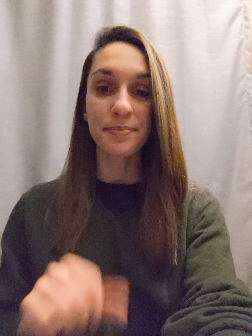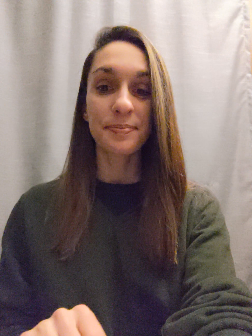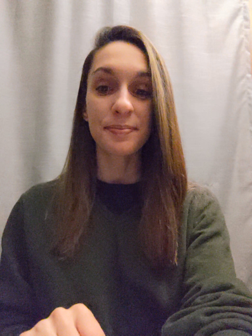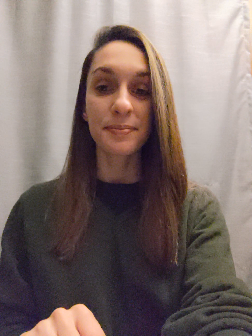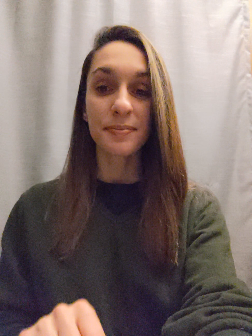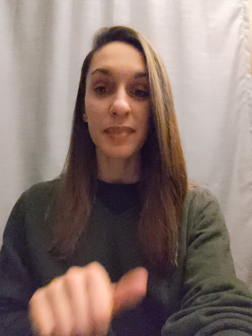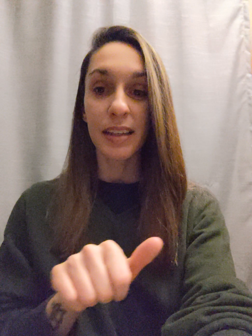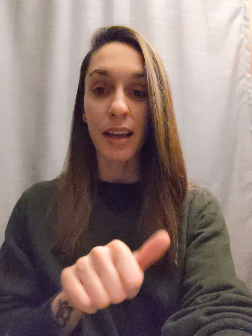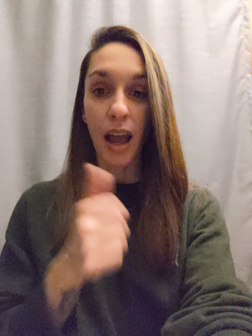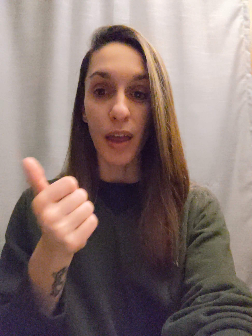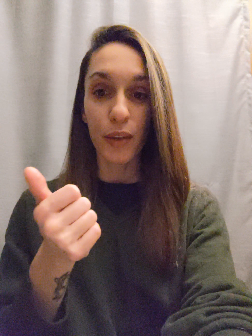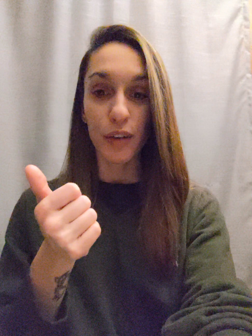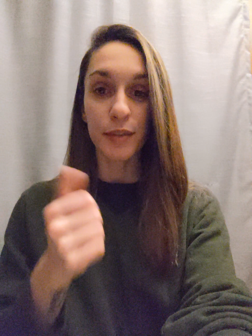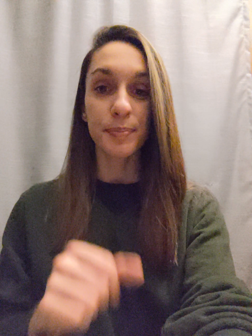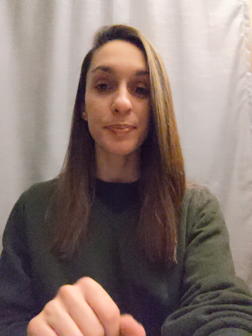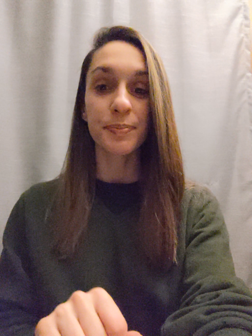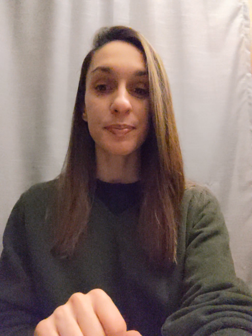another